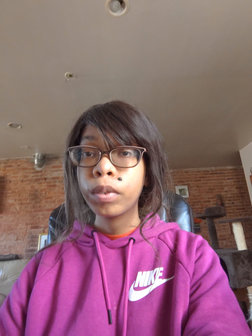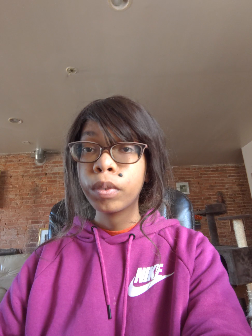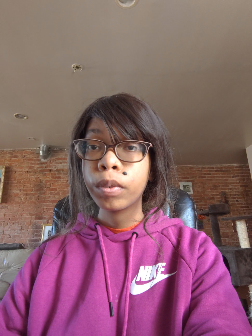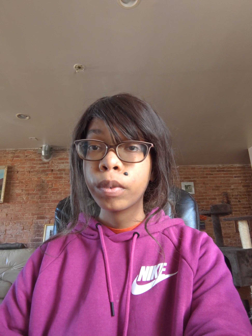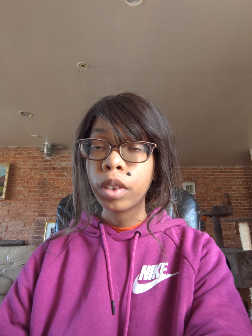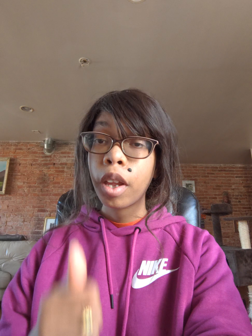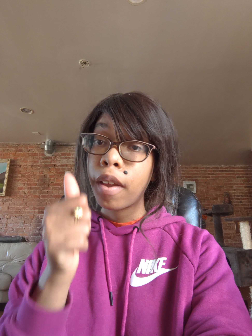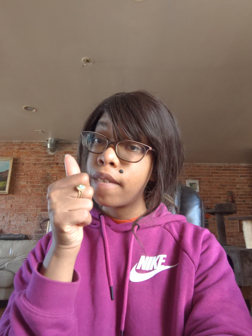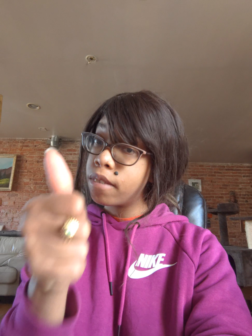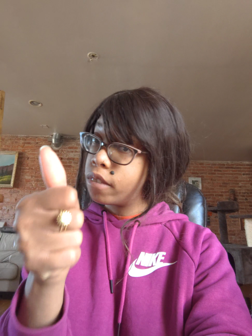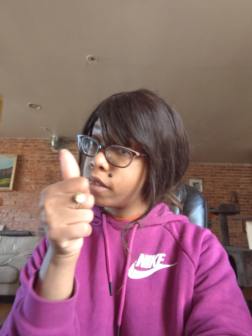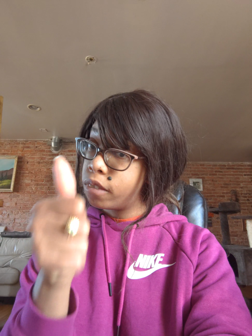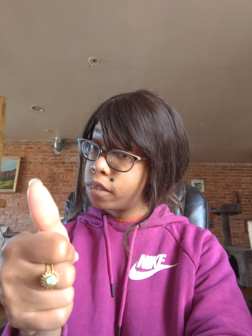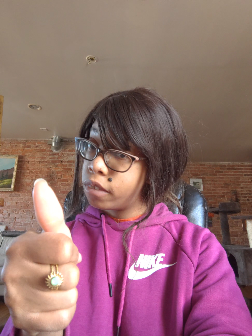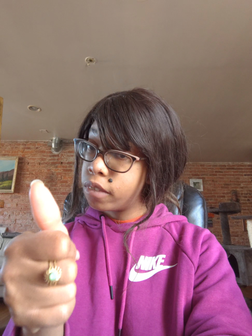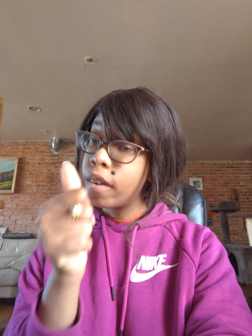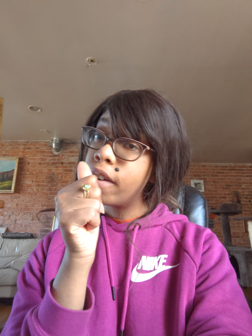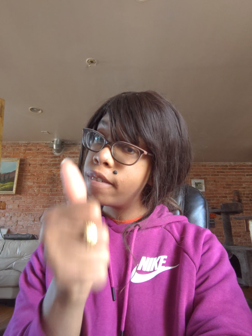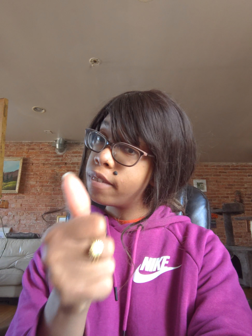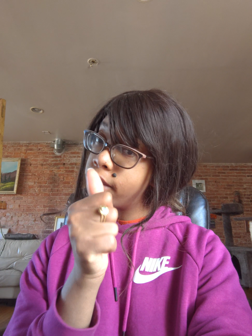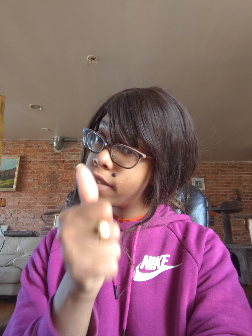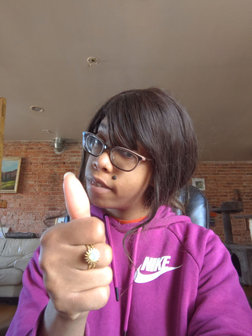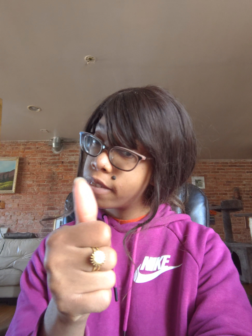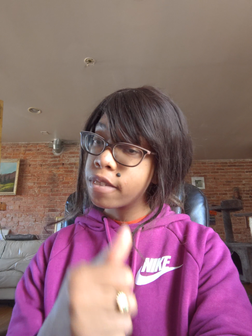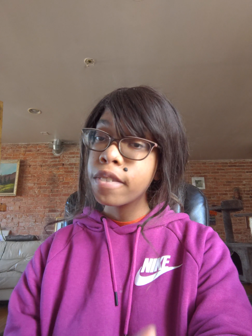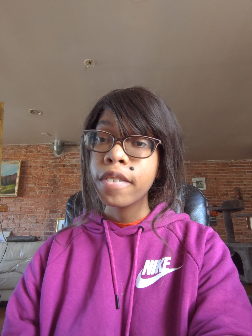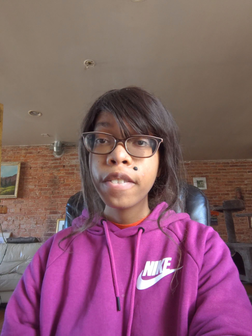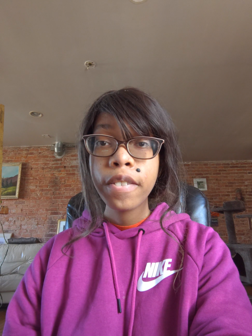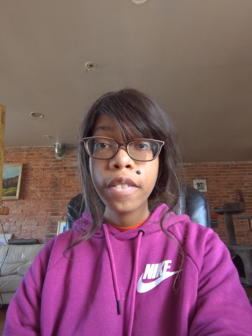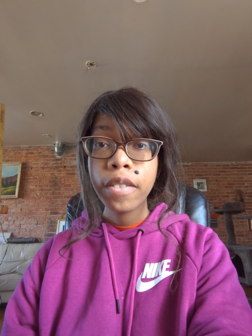yourself